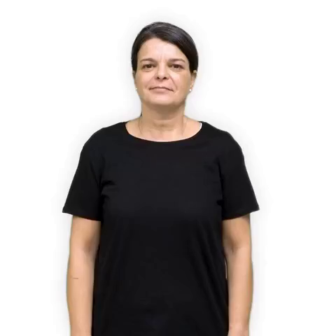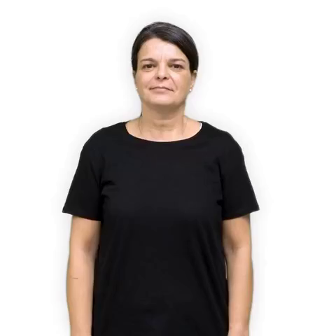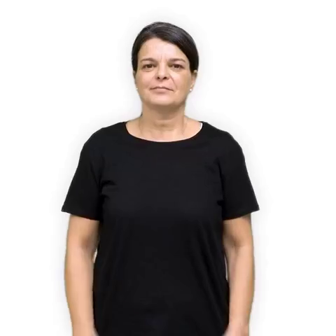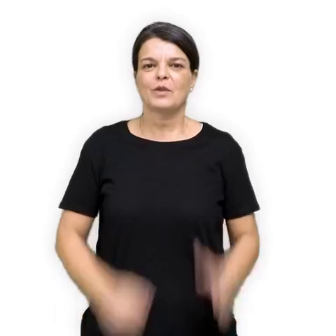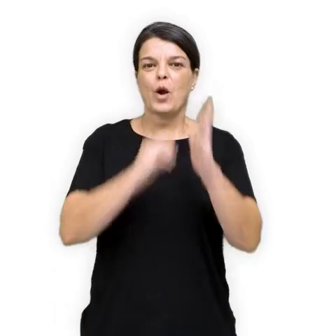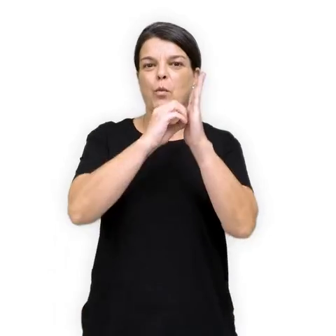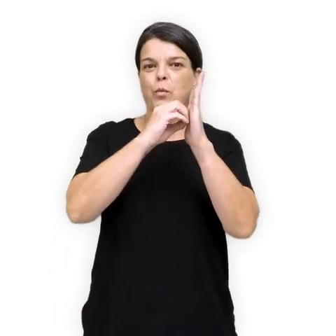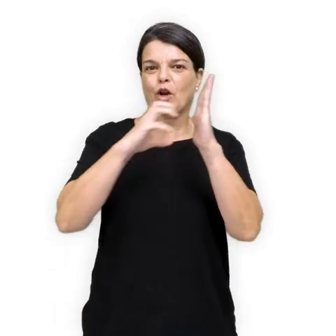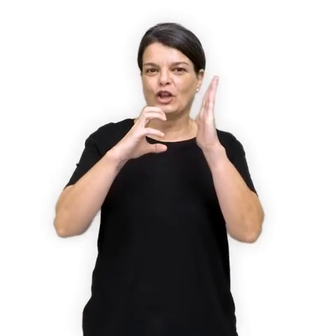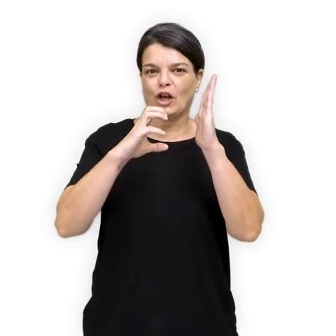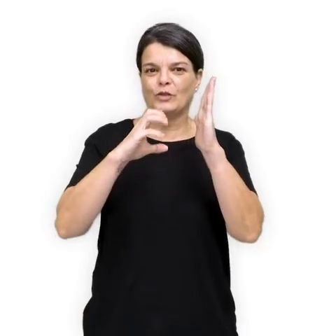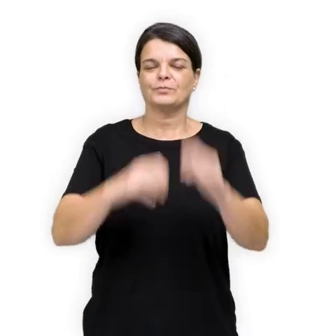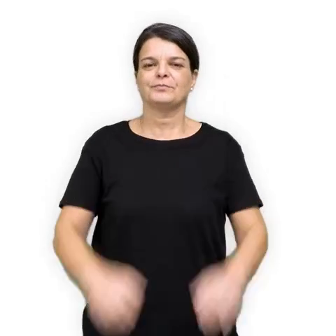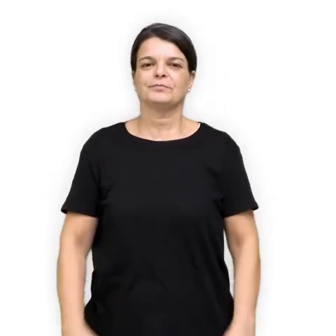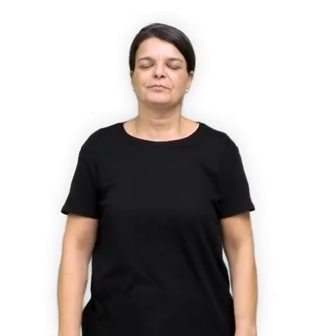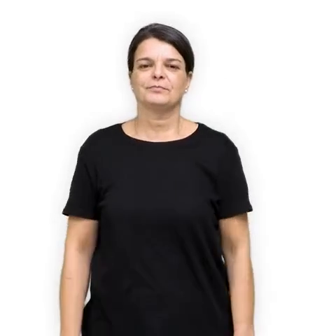bulto